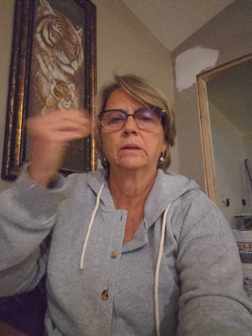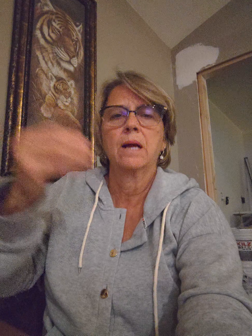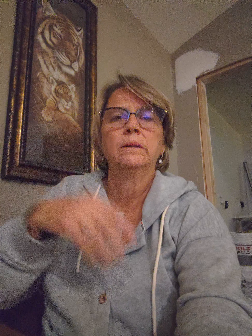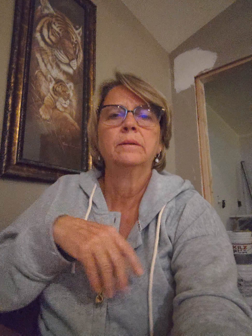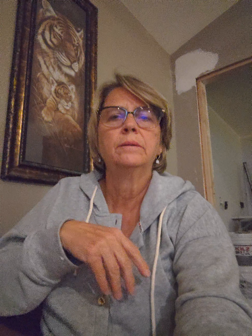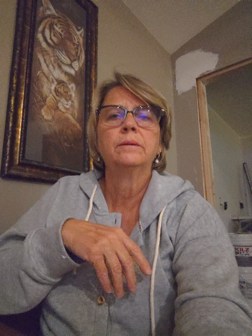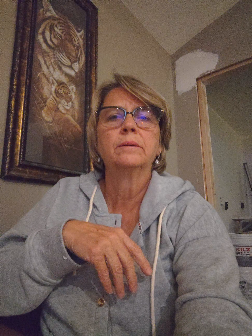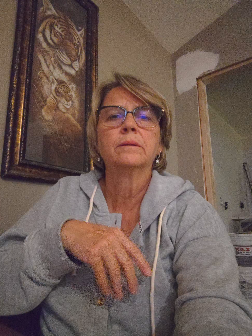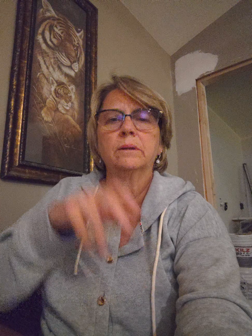outside